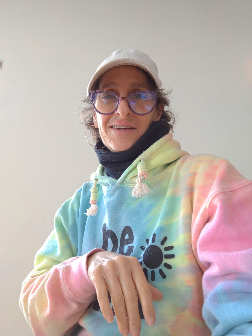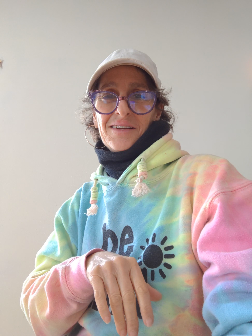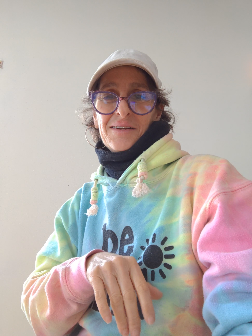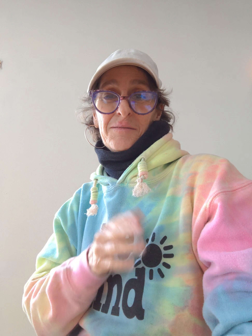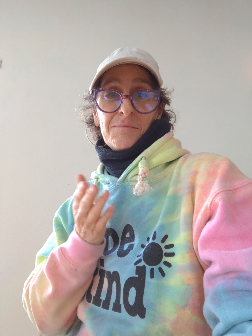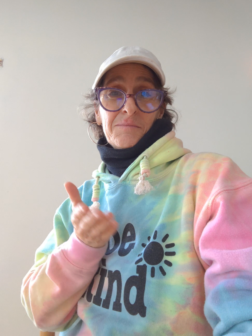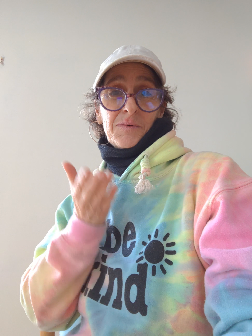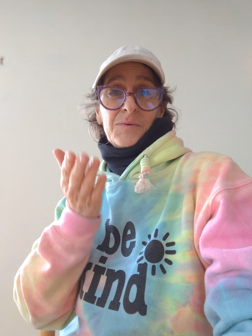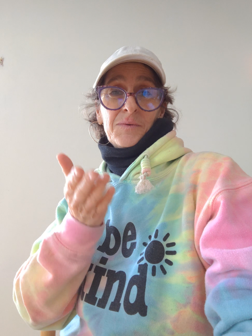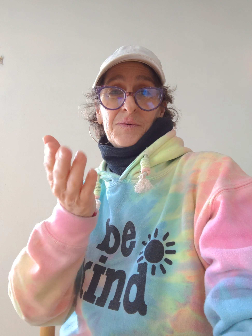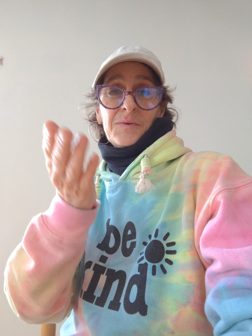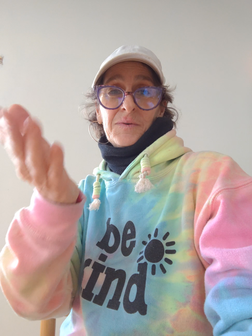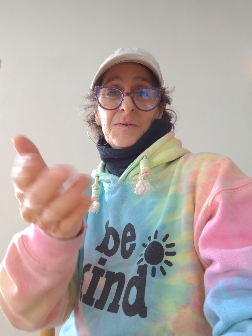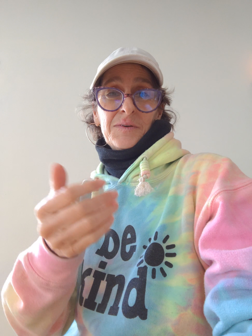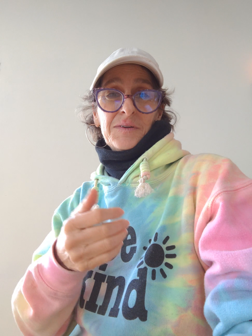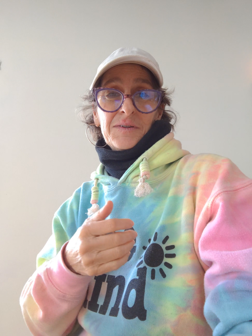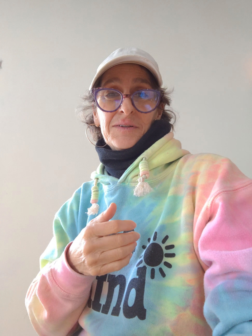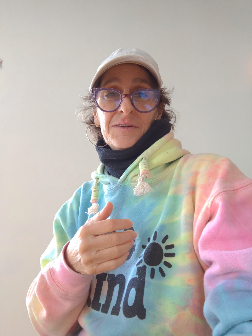boat